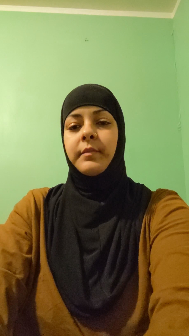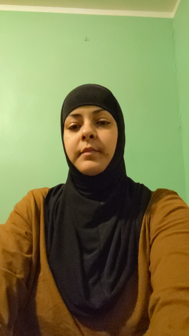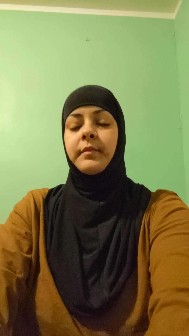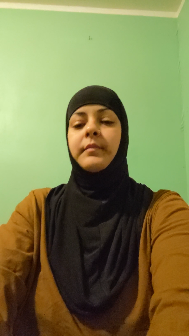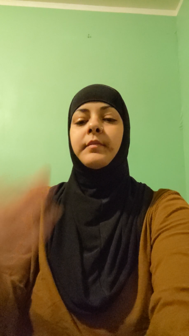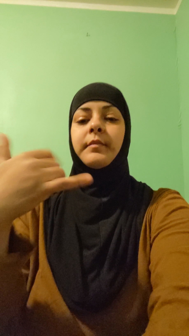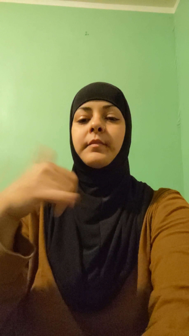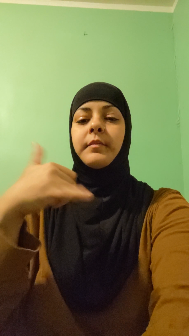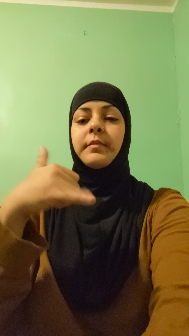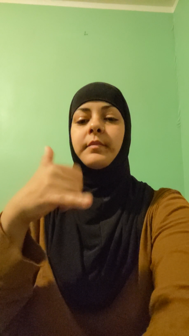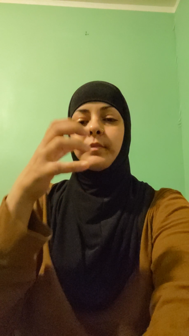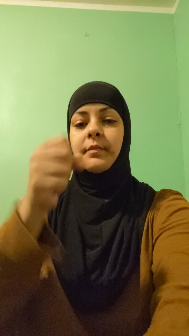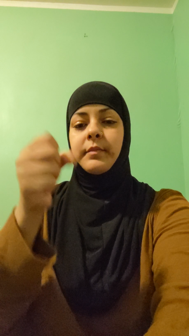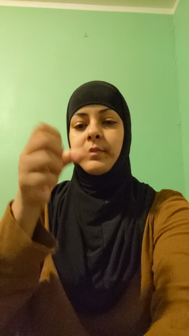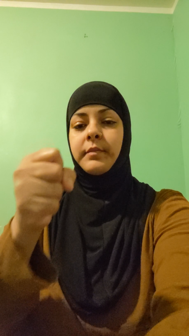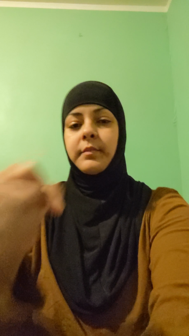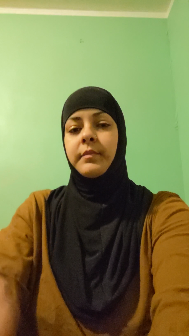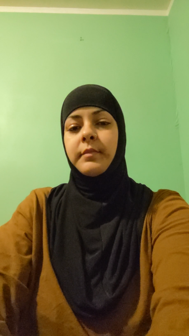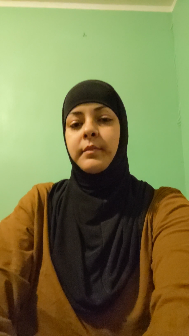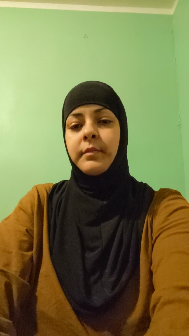play dough